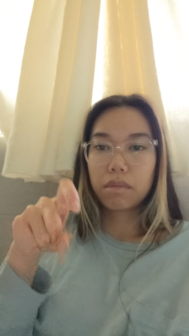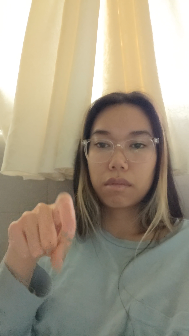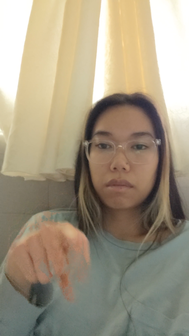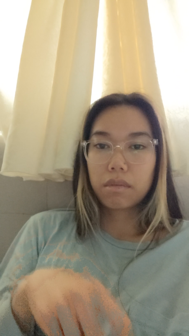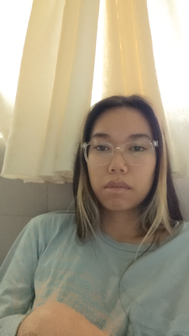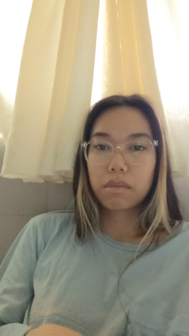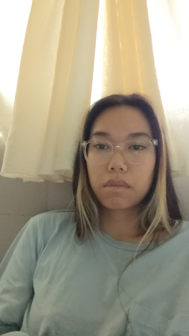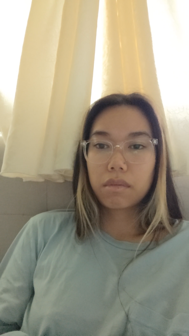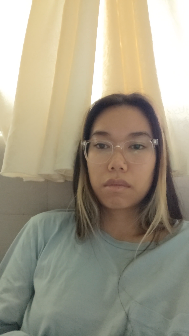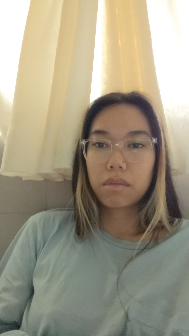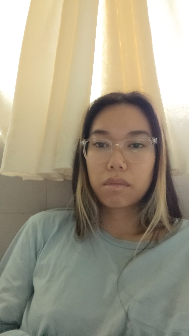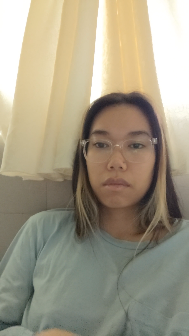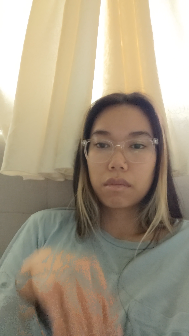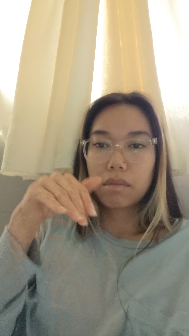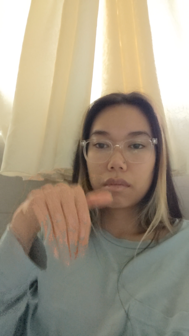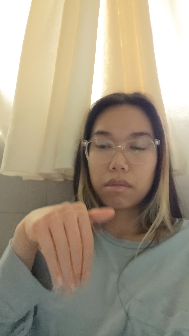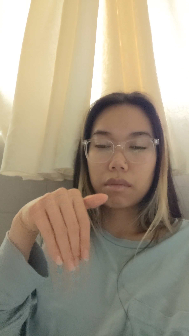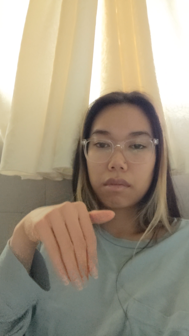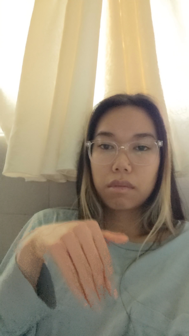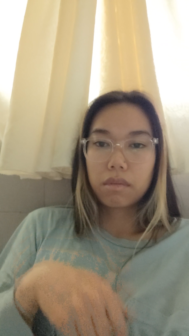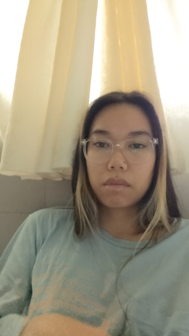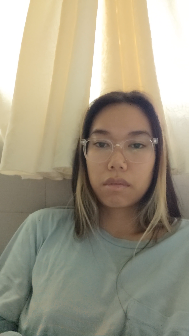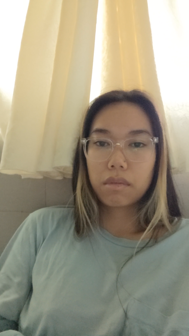night night